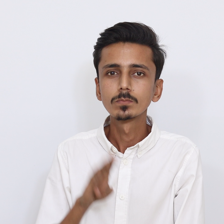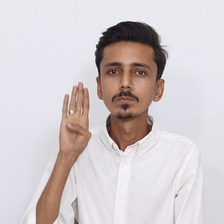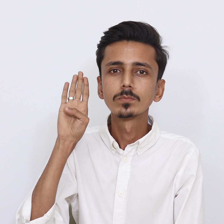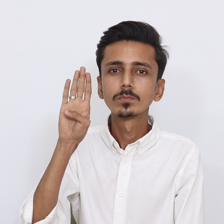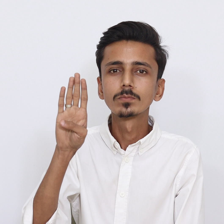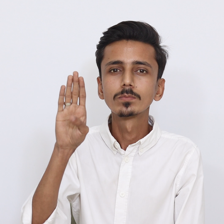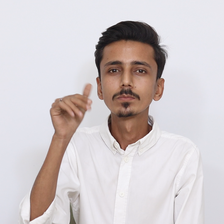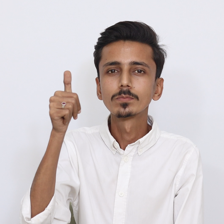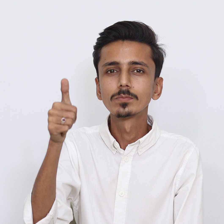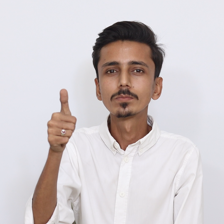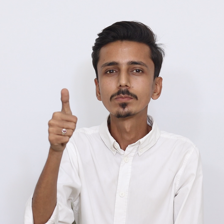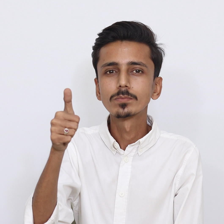best